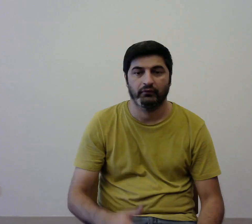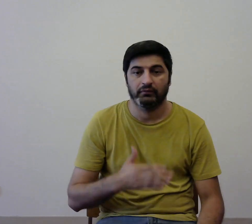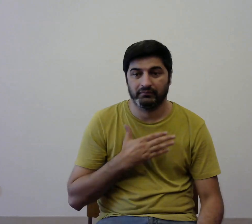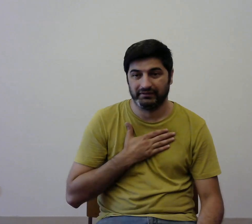mən